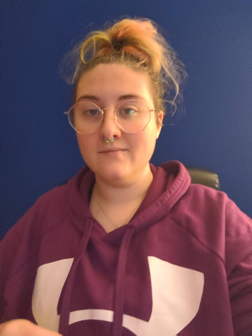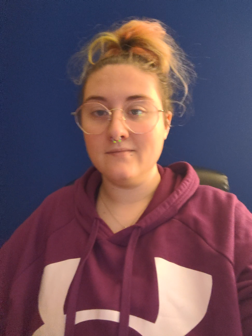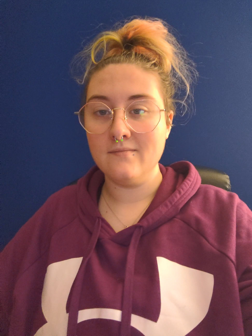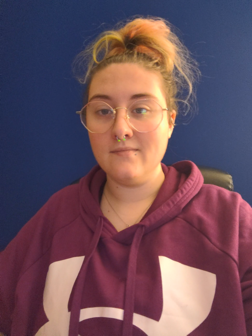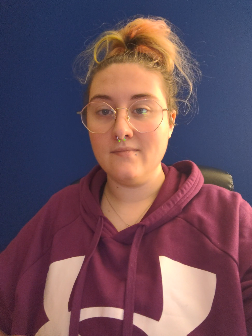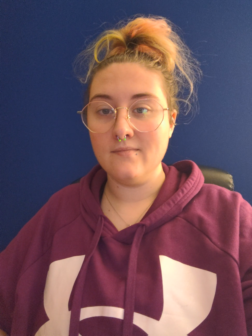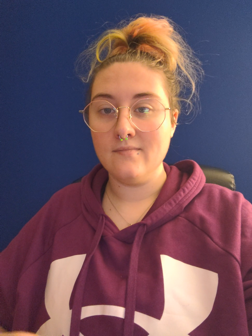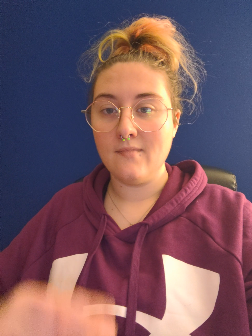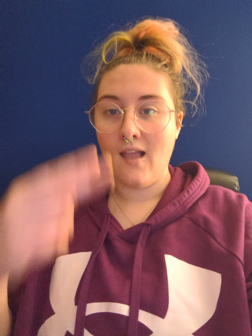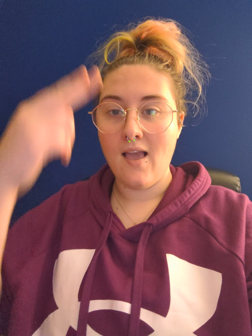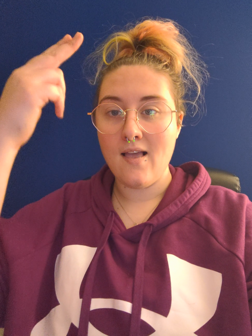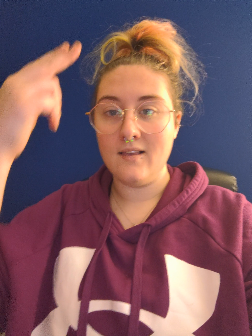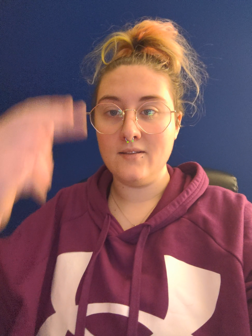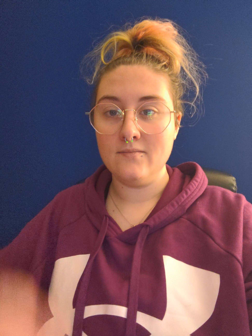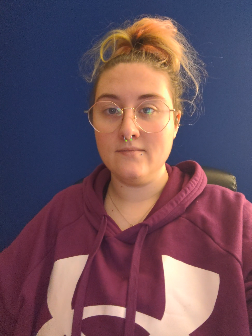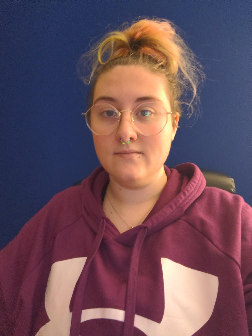high